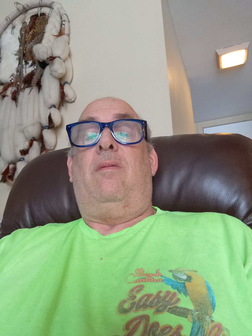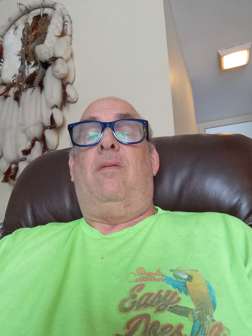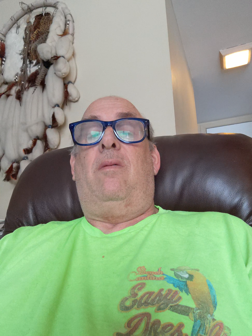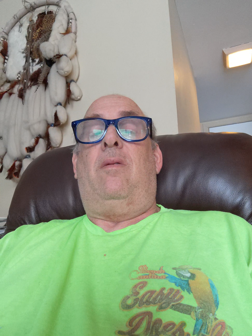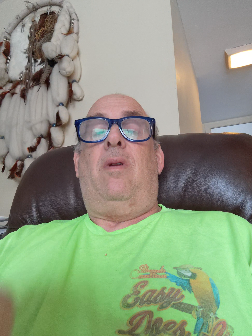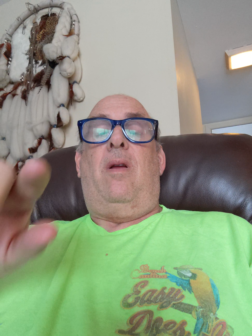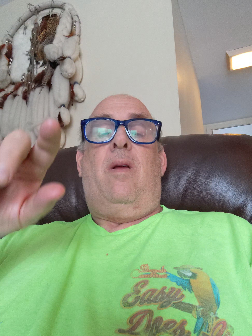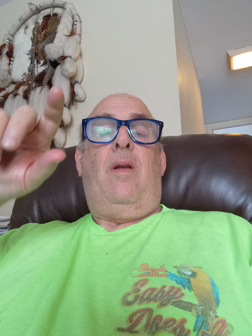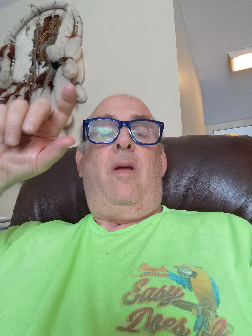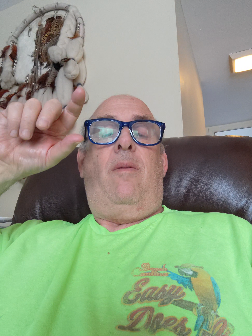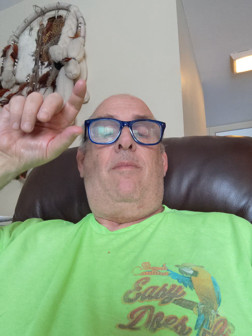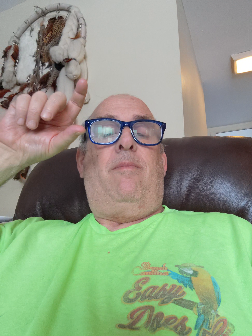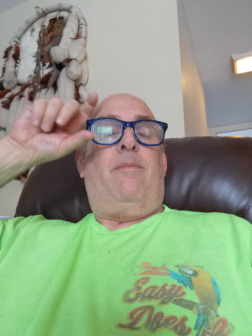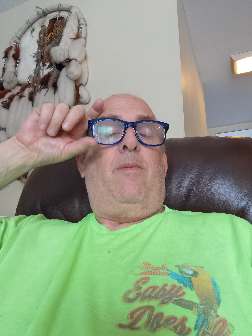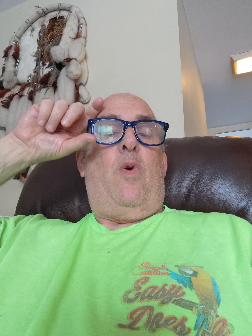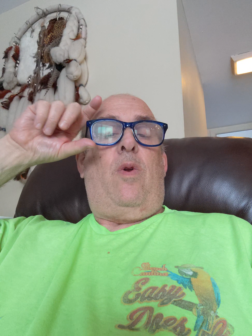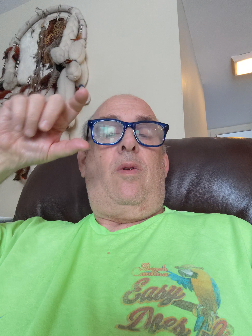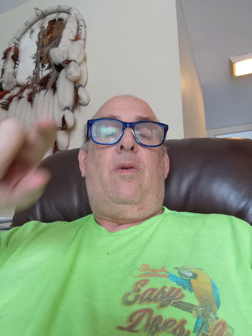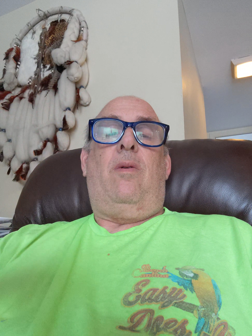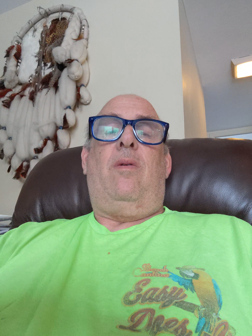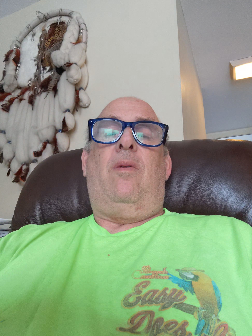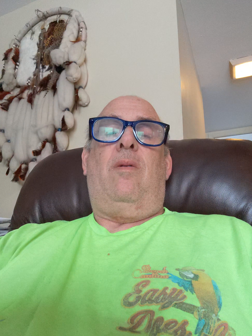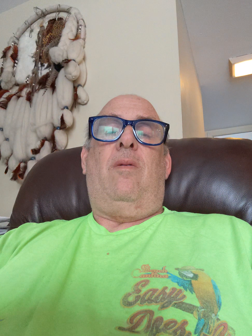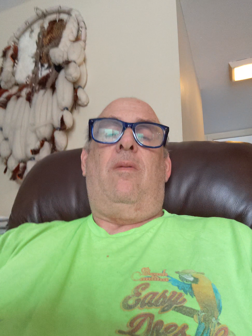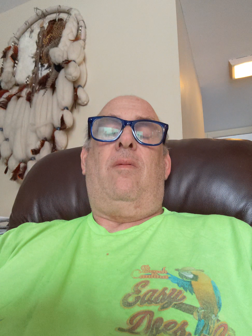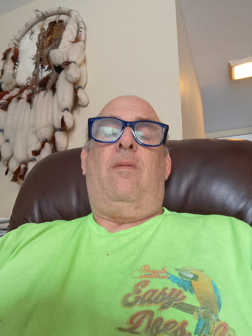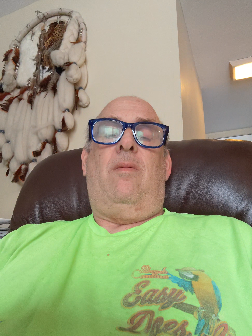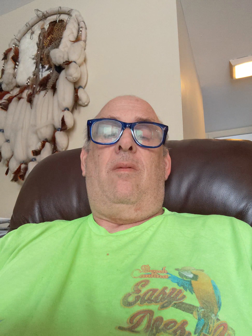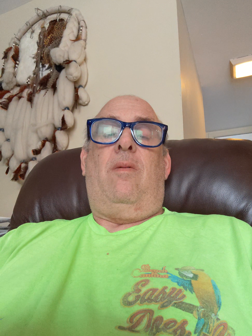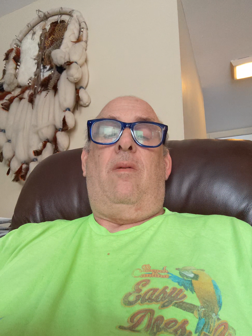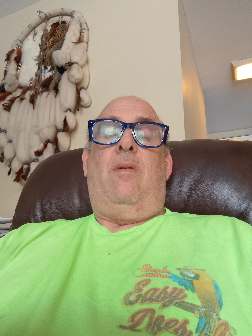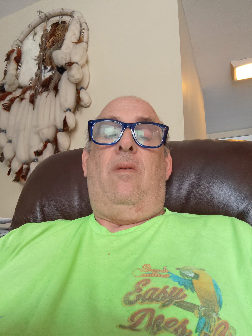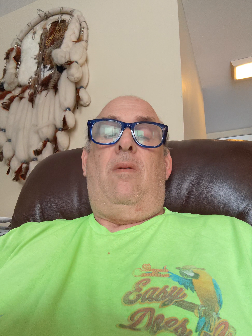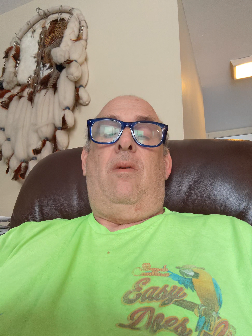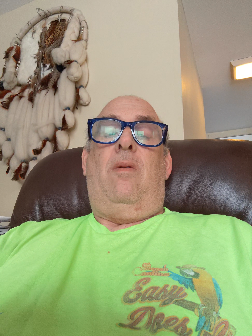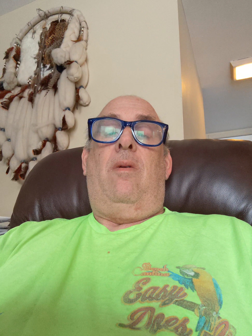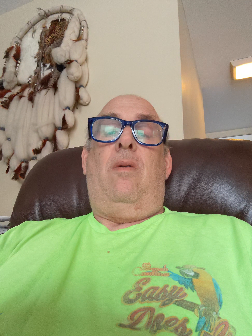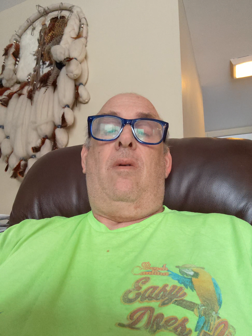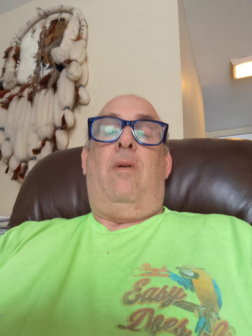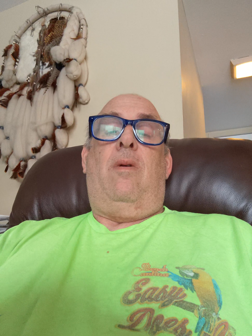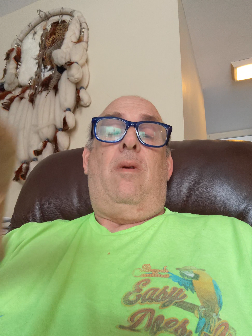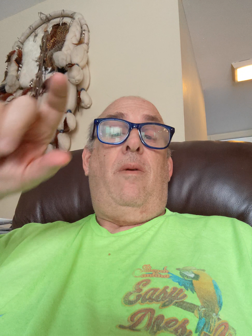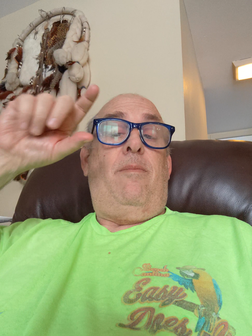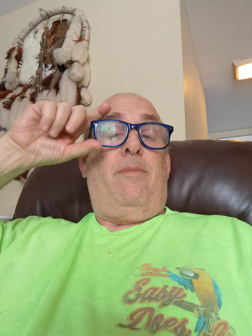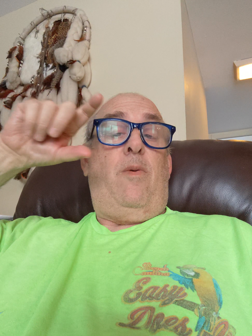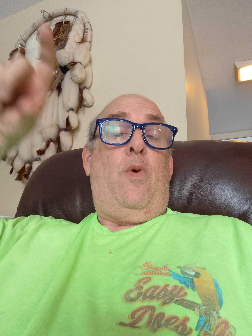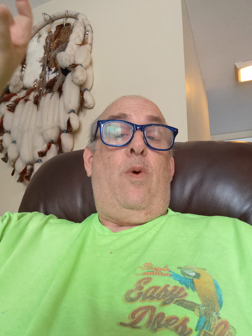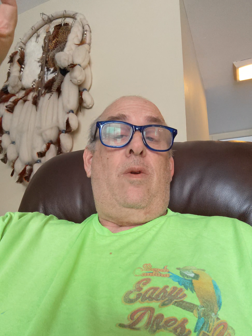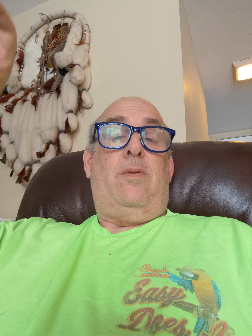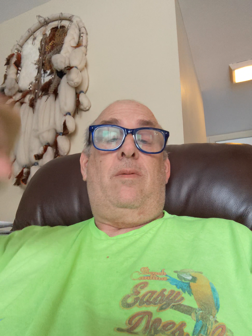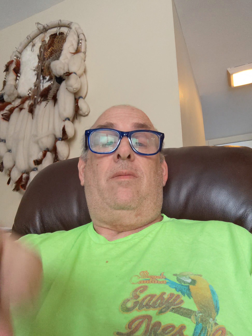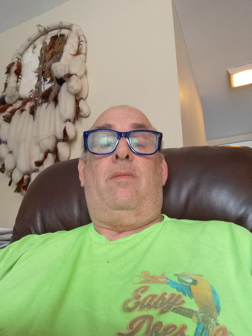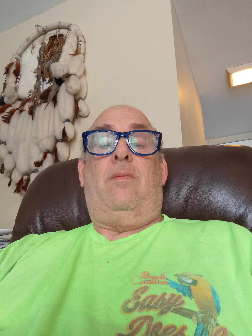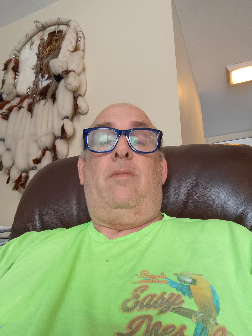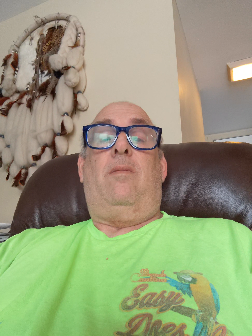moon